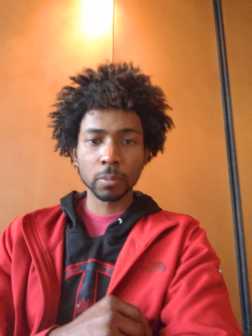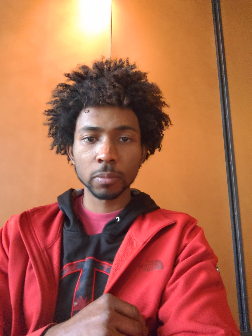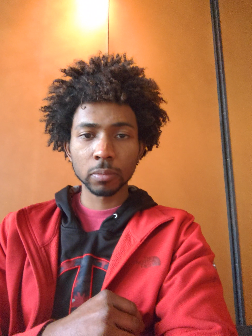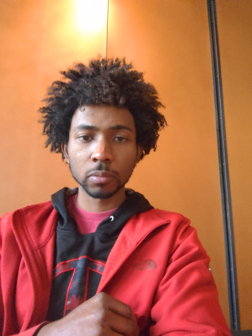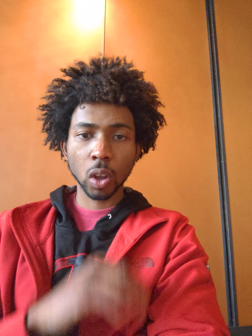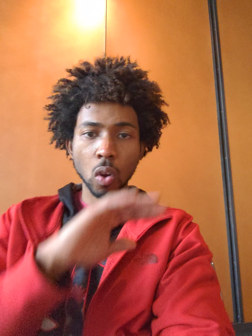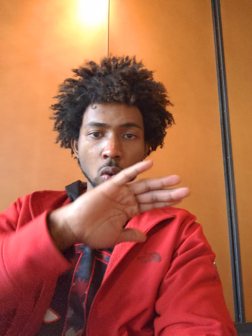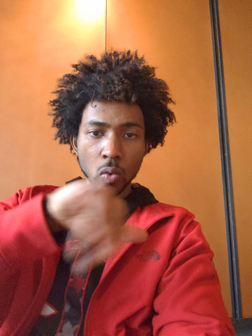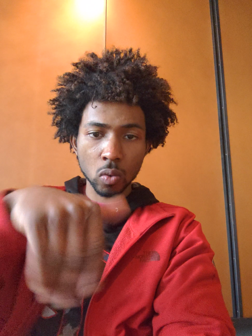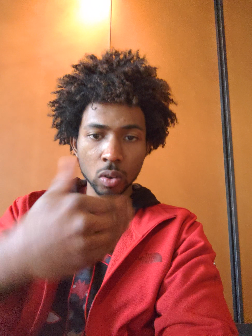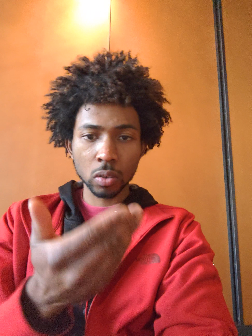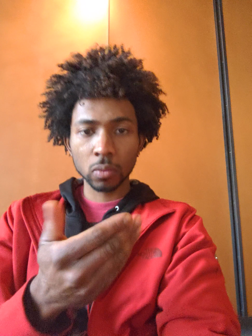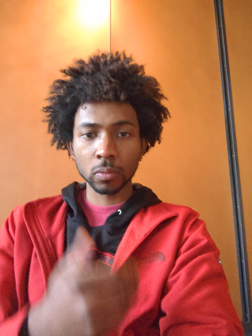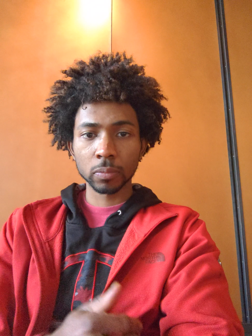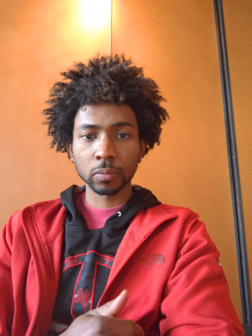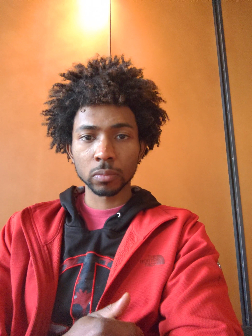all